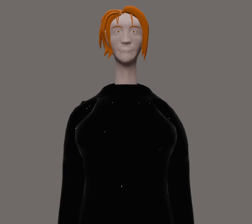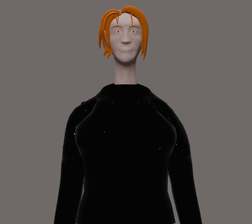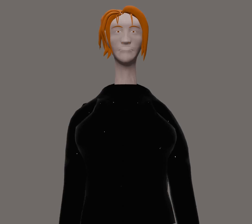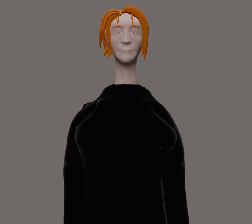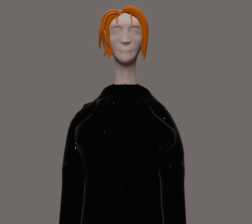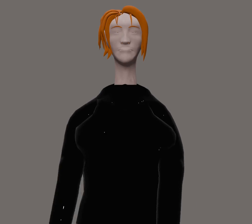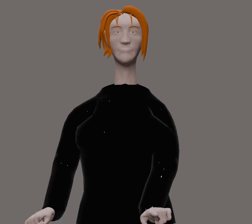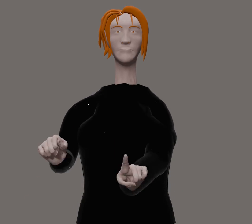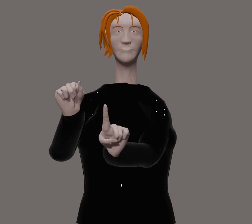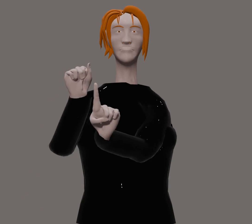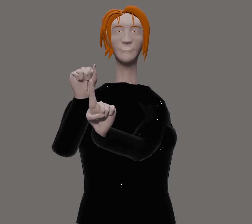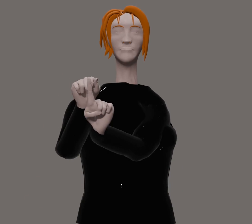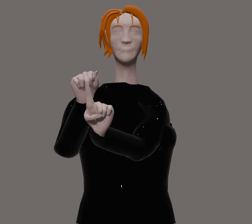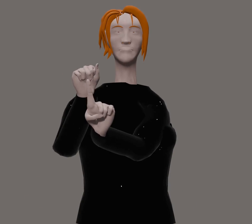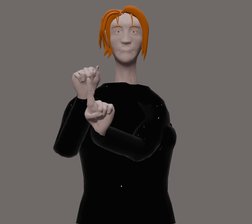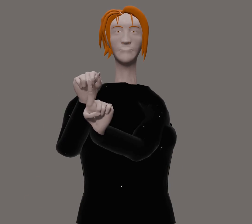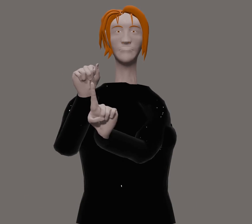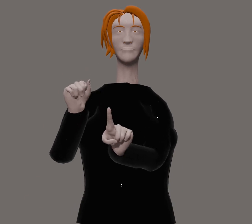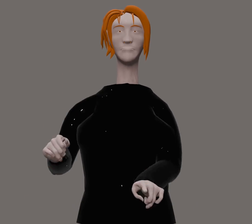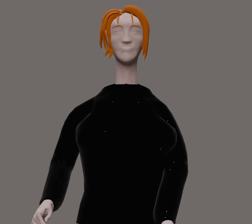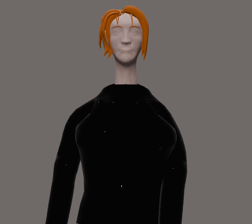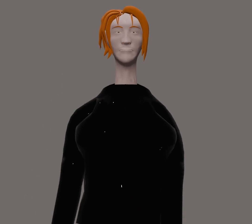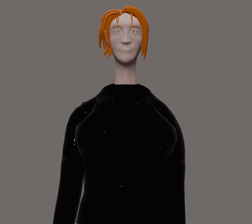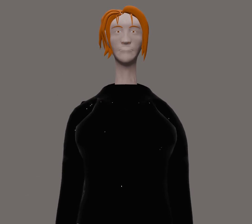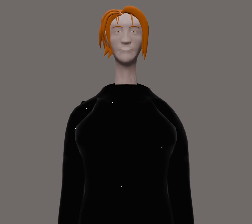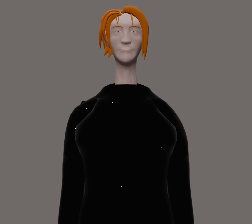Bewitch